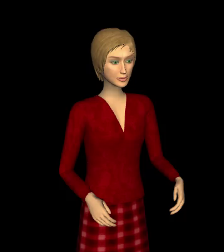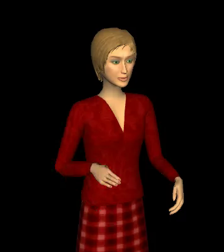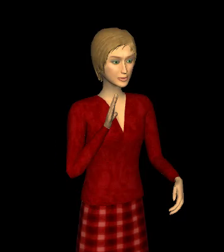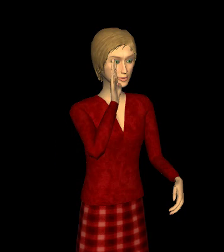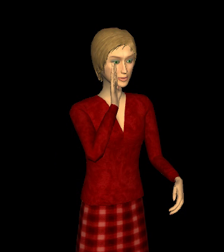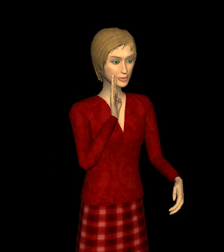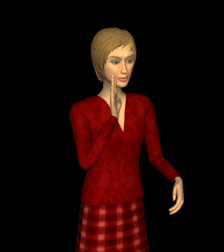من فضلك